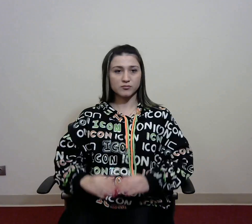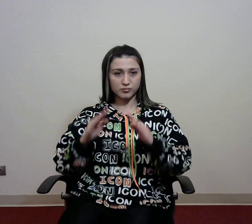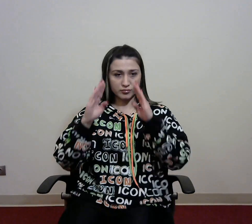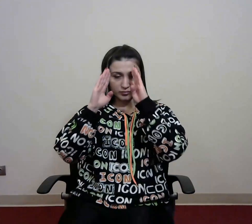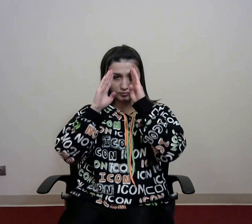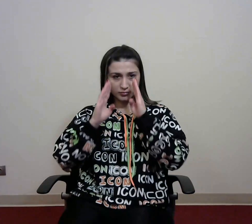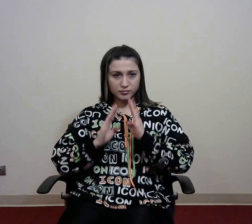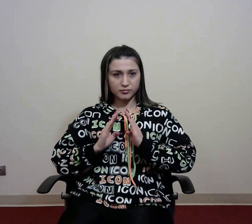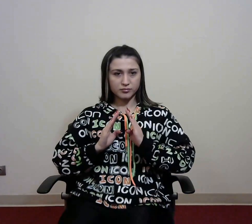ünvanli